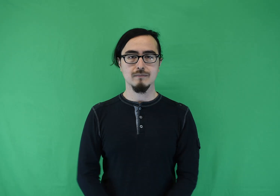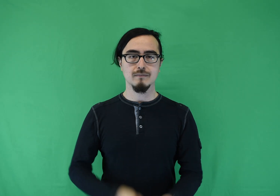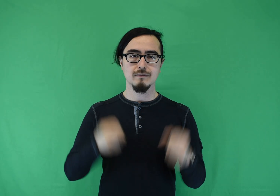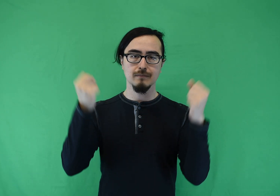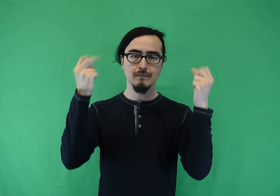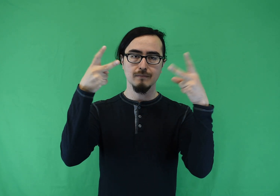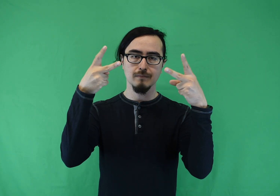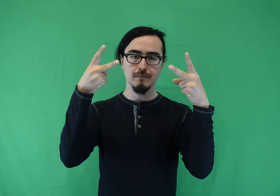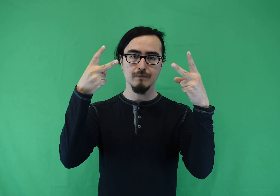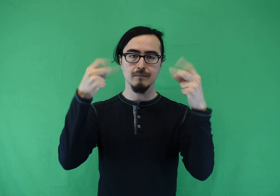nos vemos